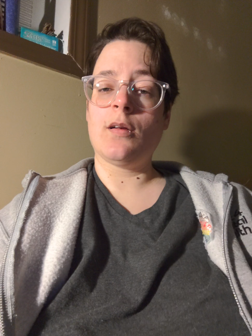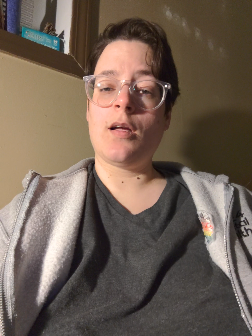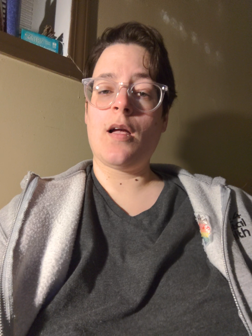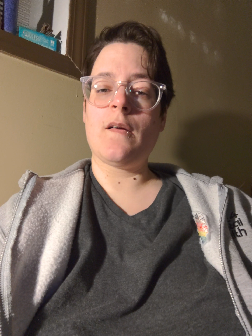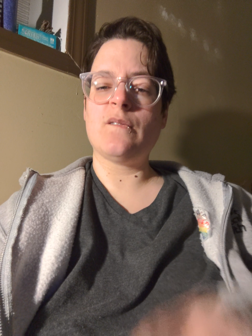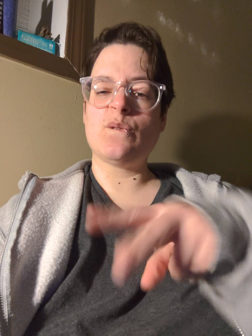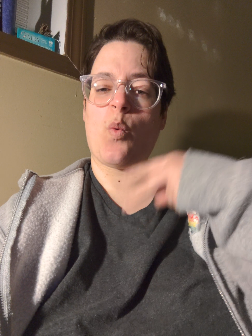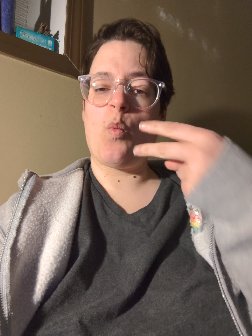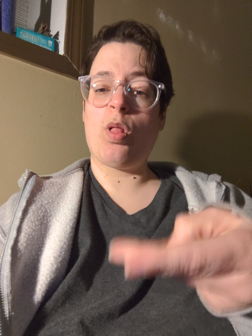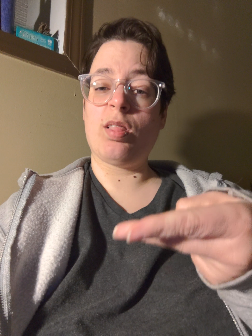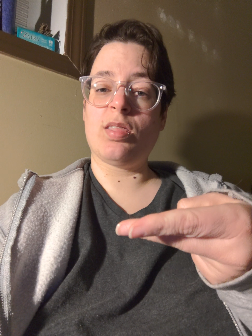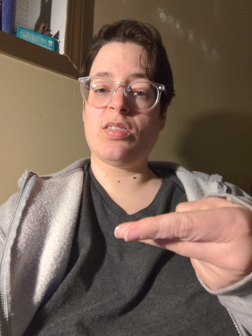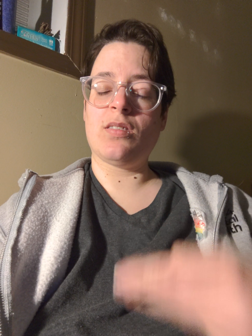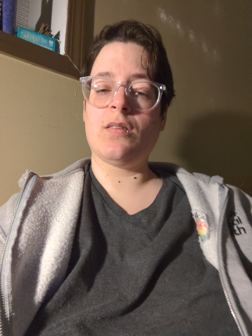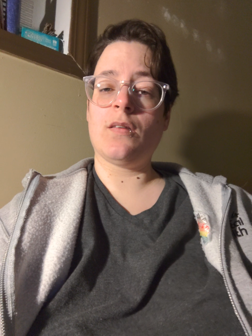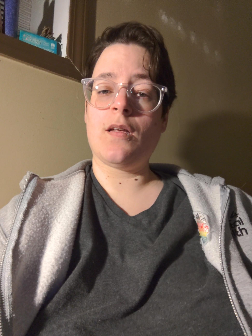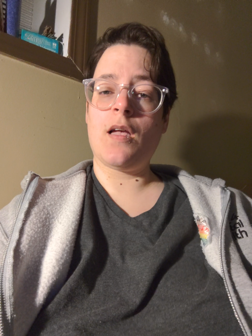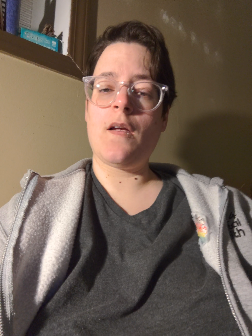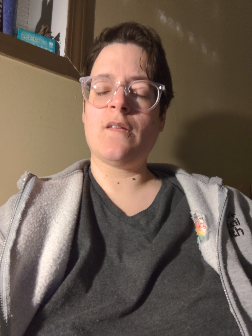fall